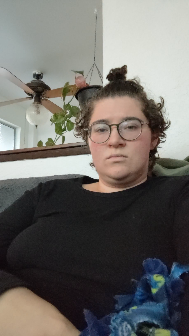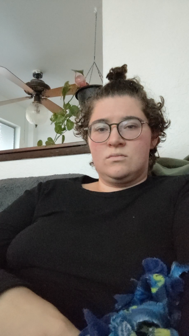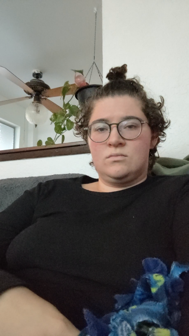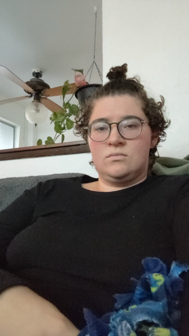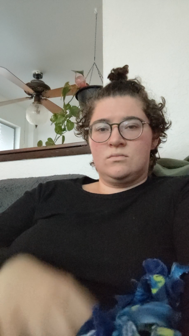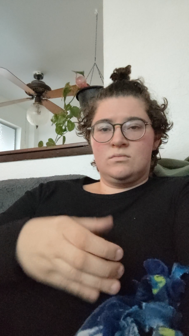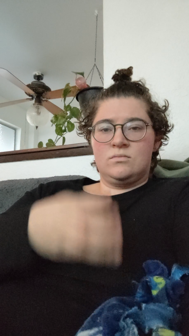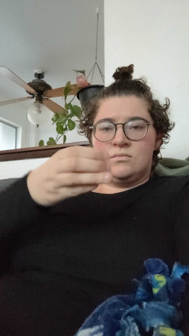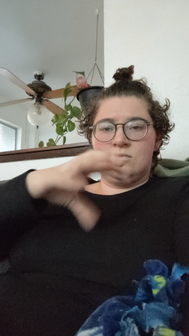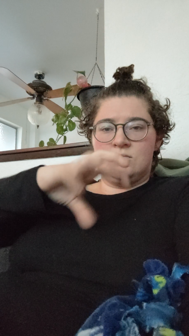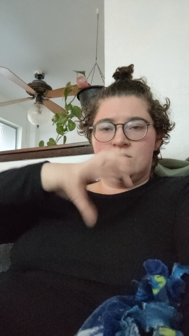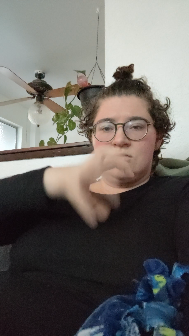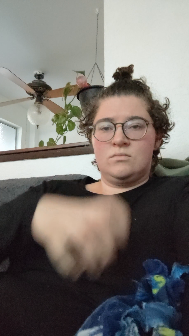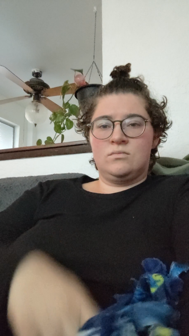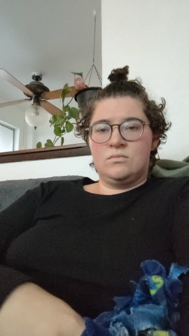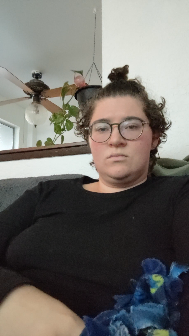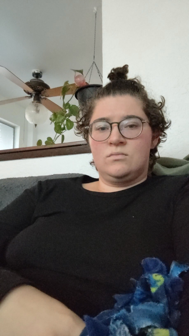jar